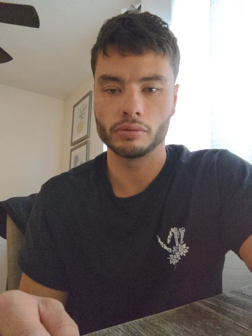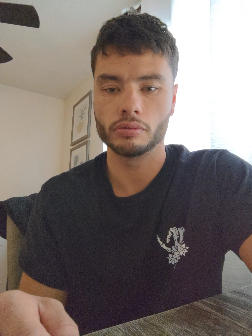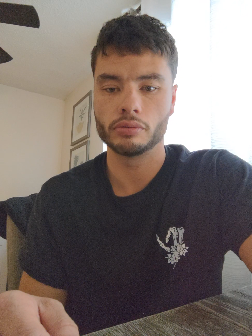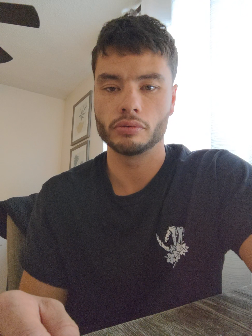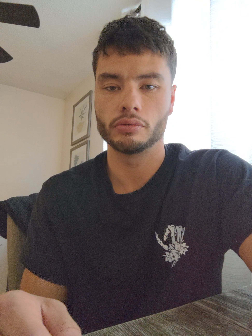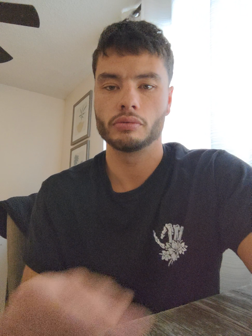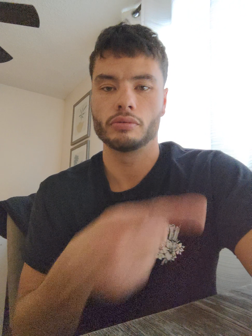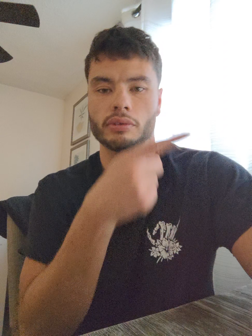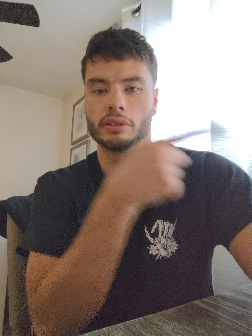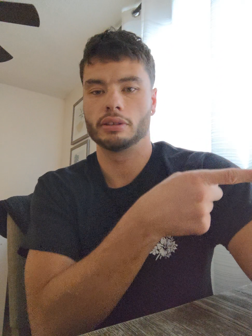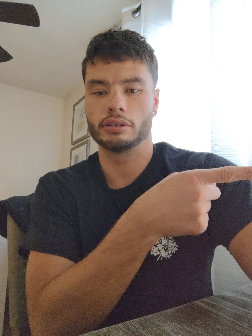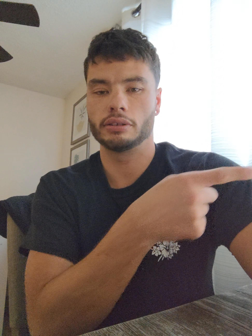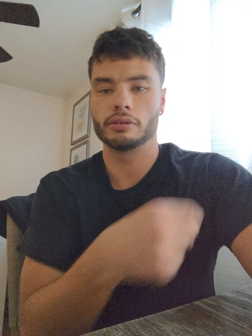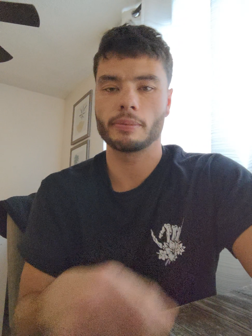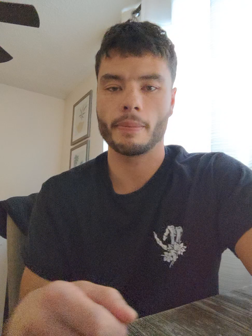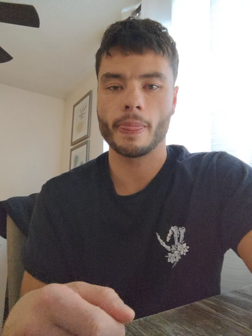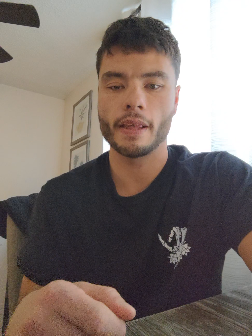he/she/it